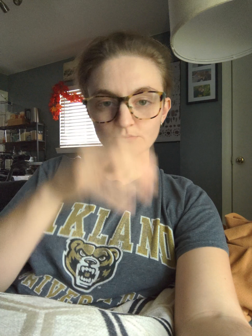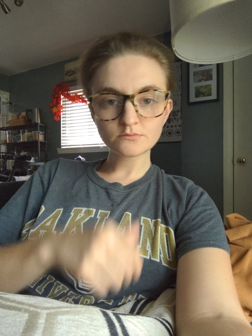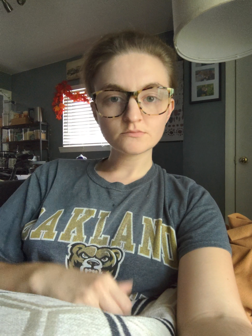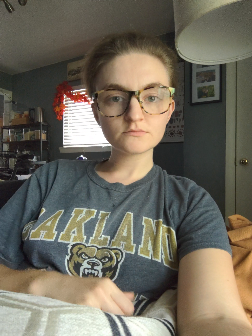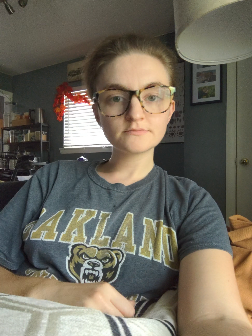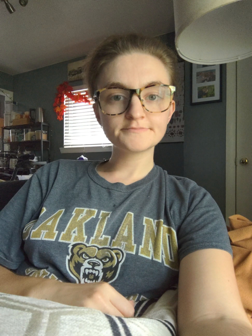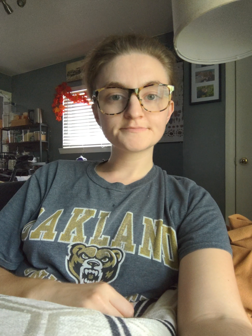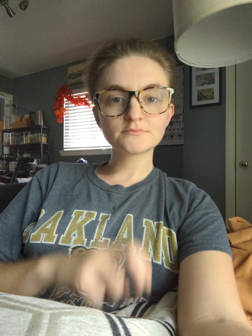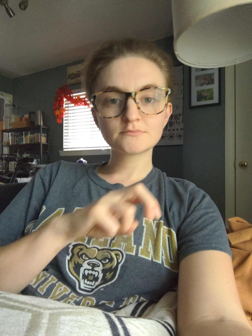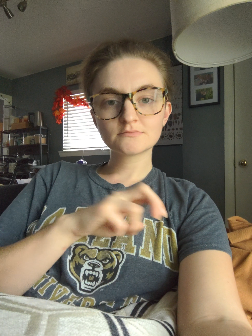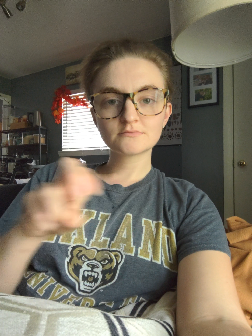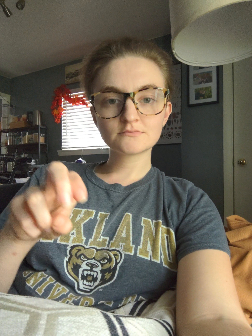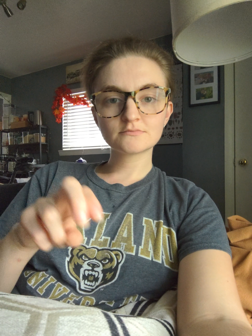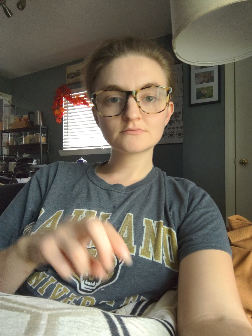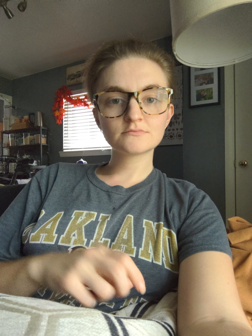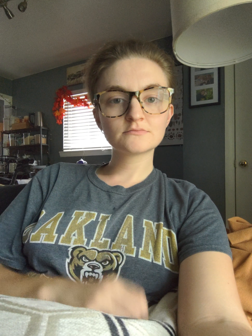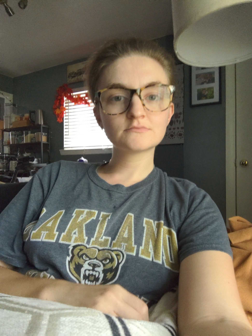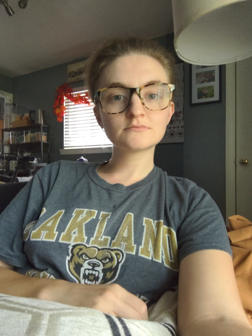couch